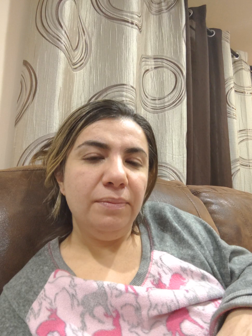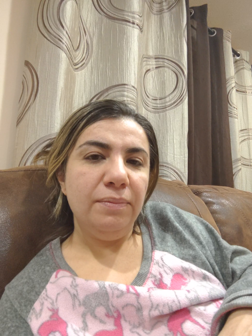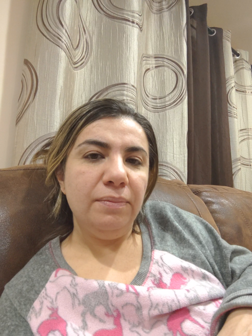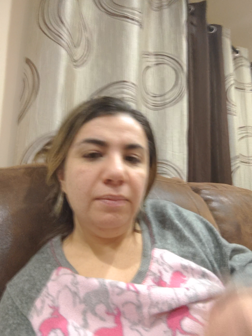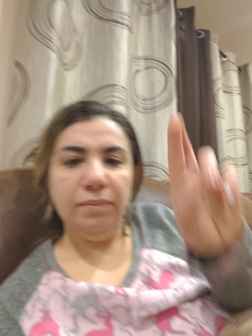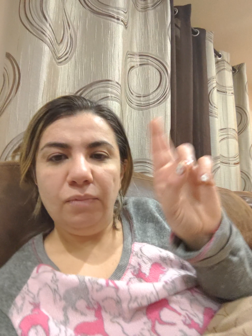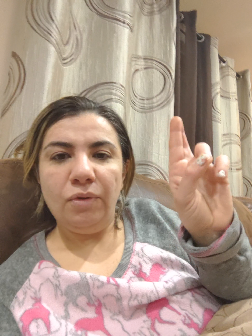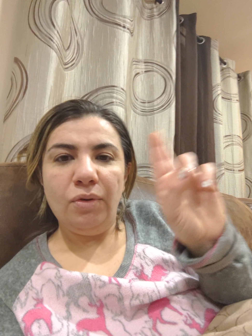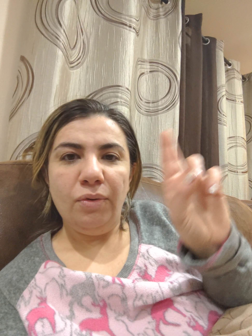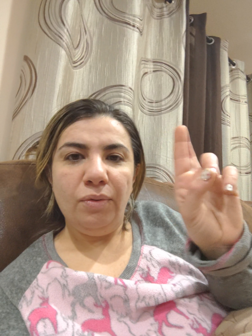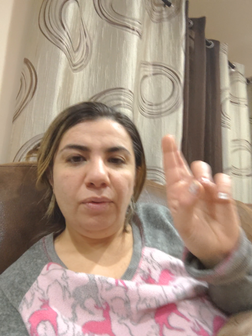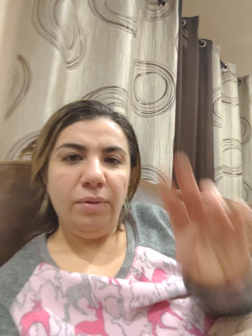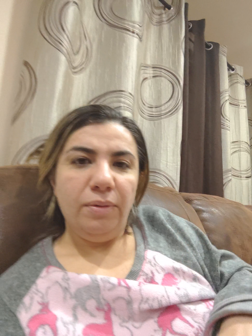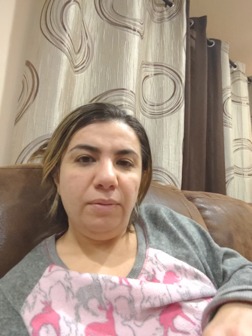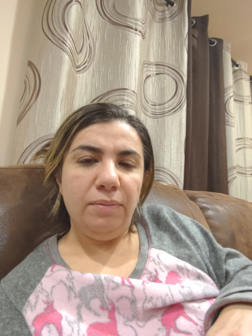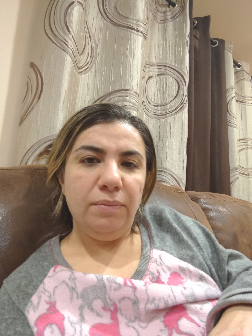refrigerator